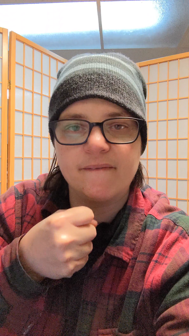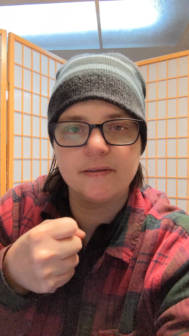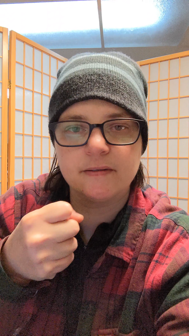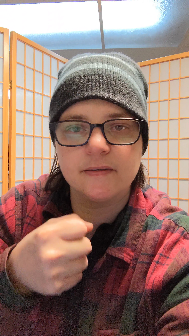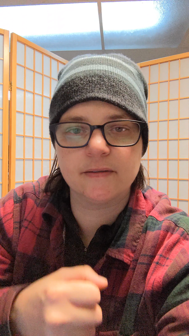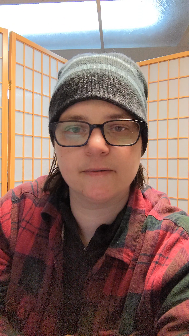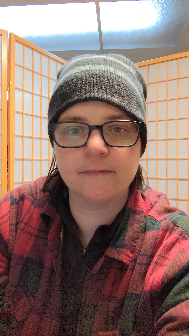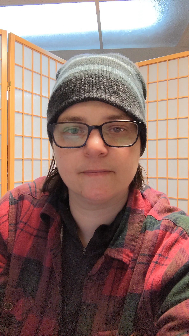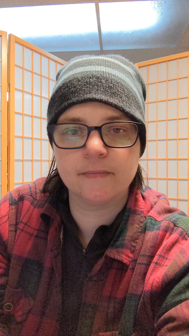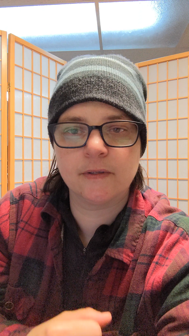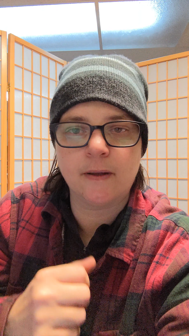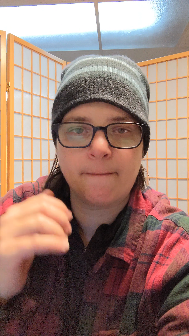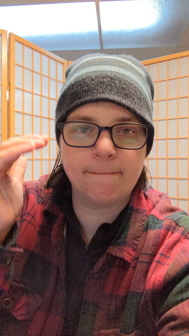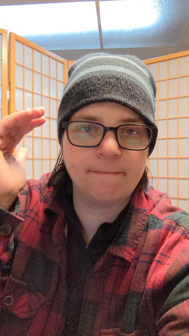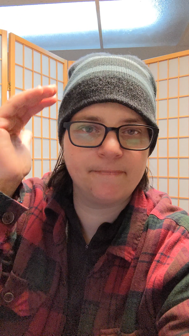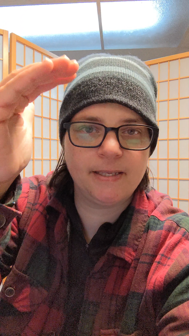big